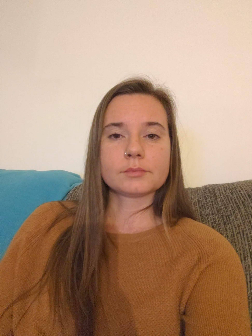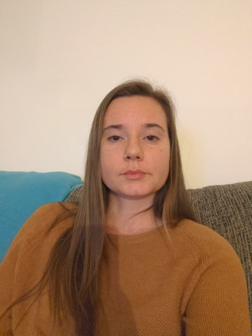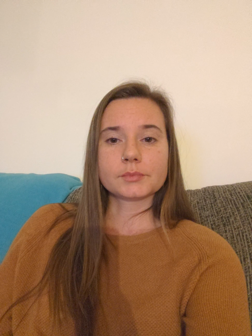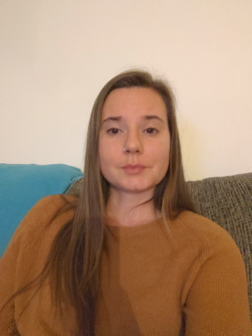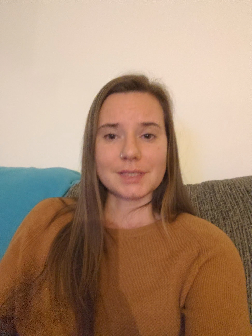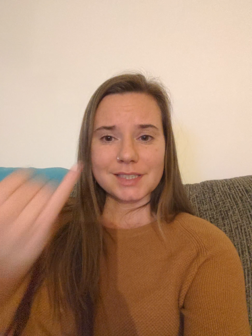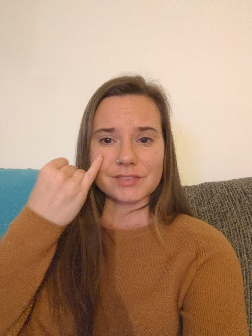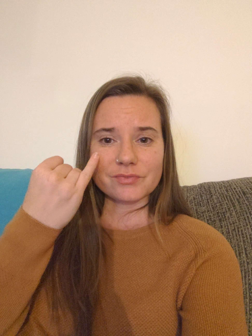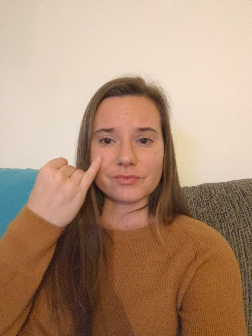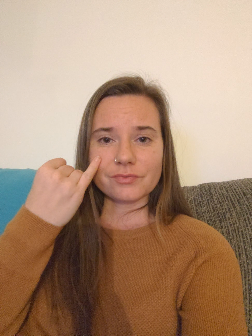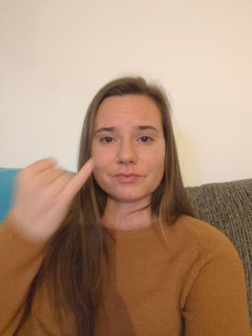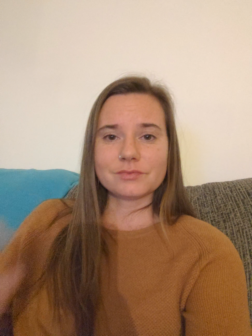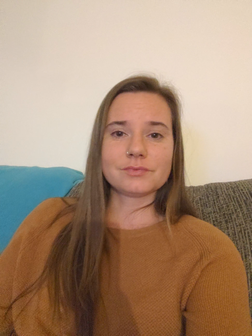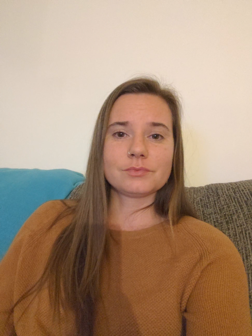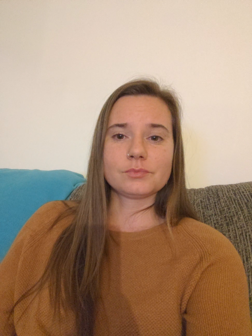if